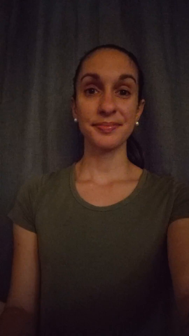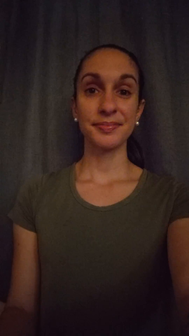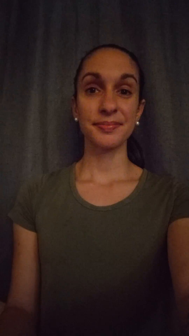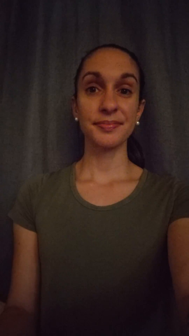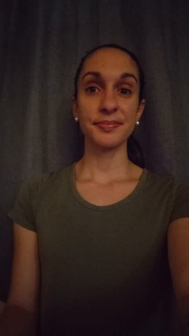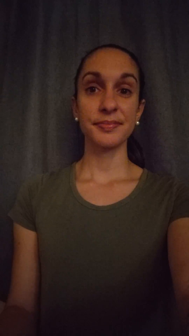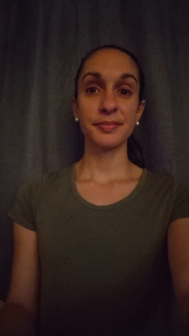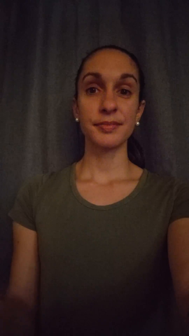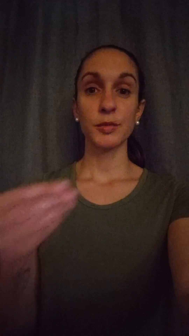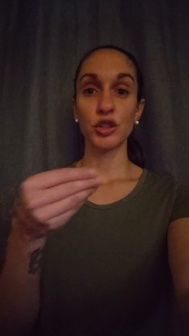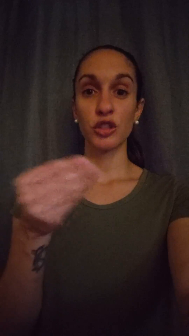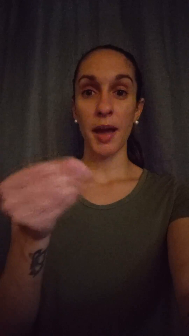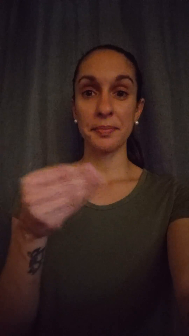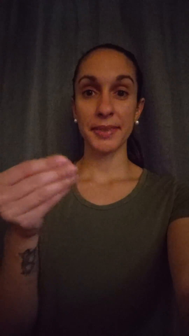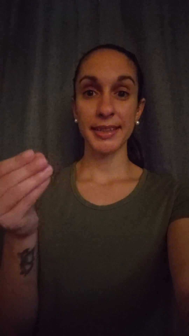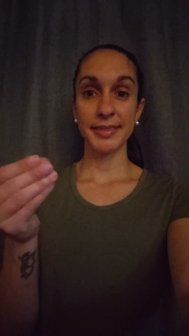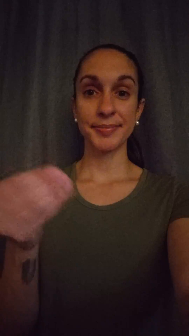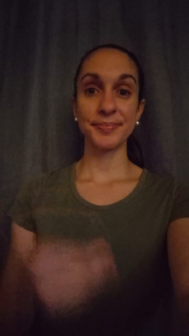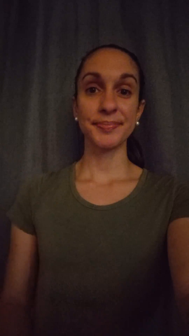shopping